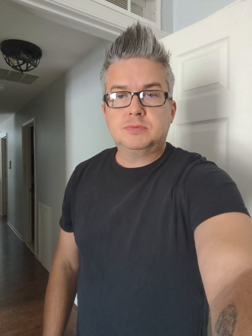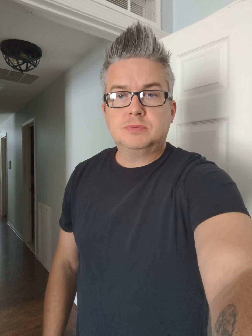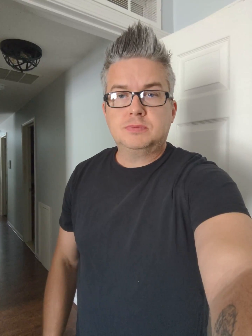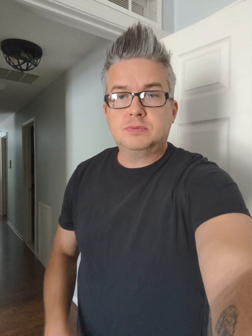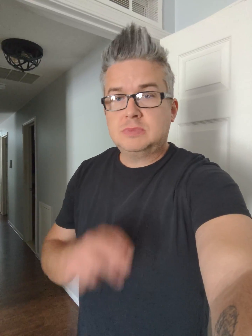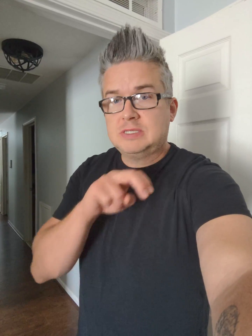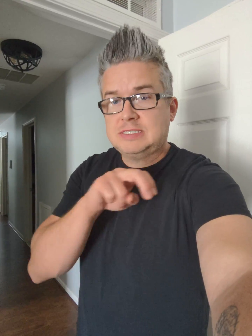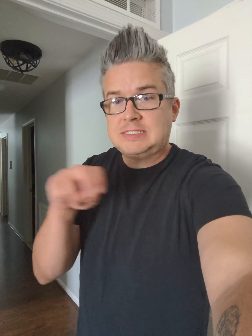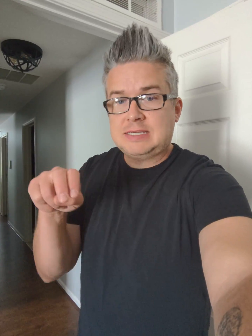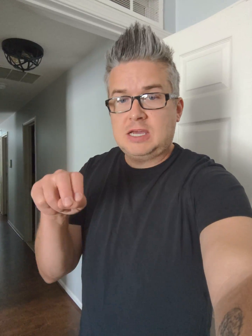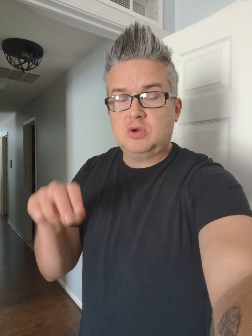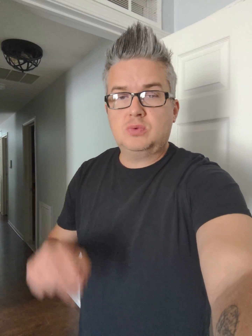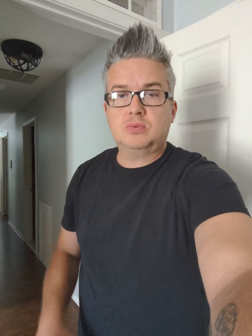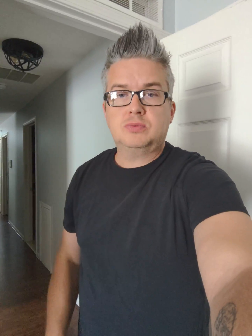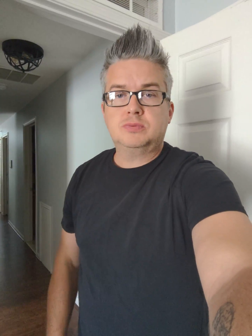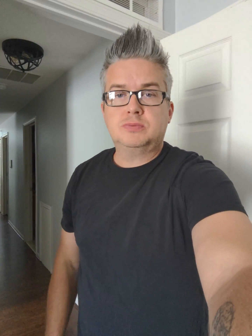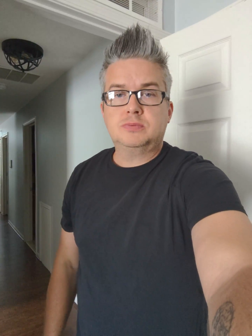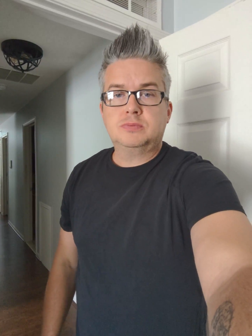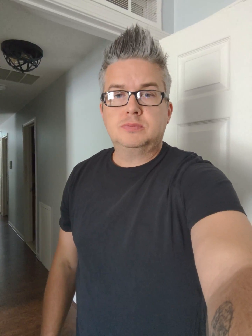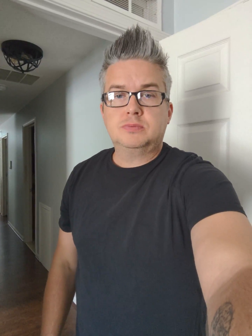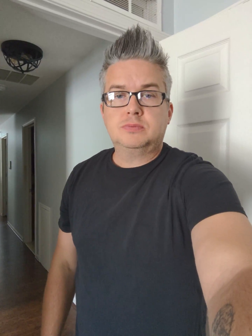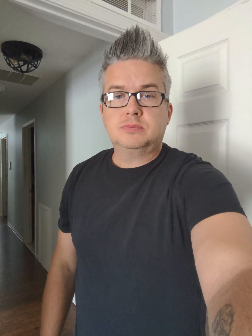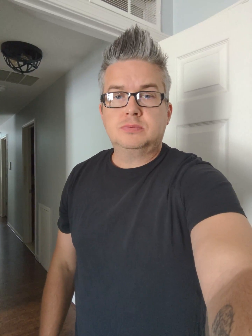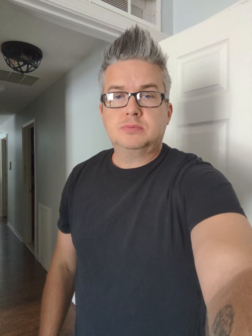porch